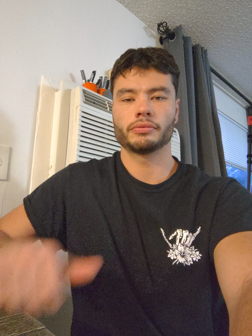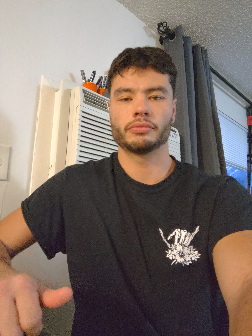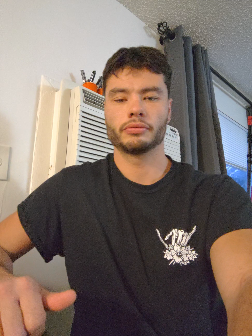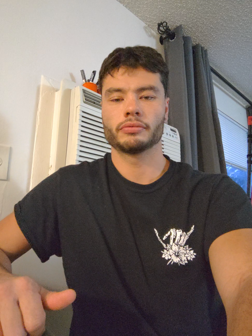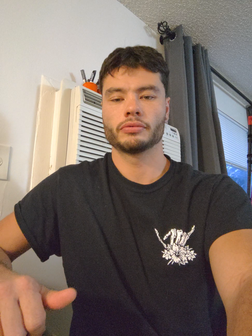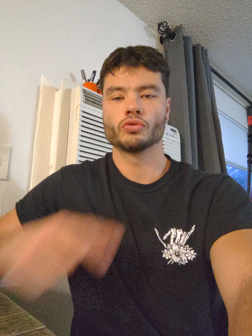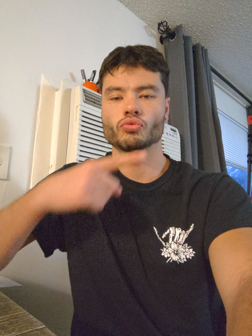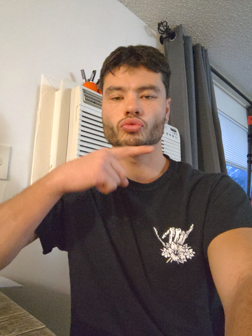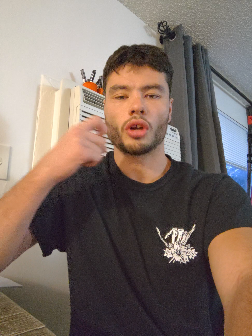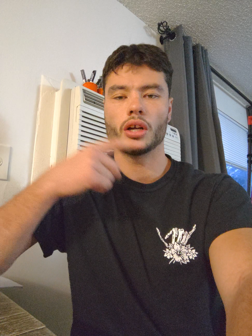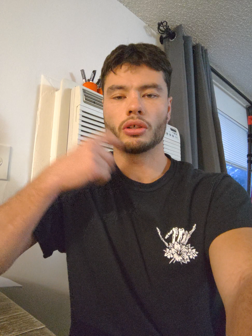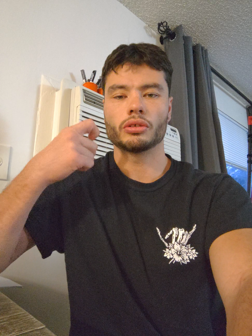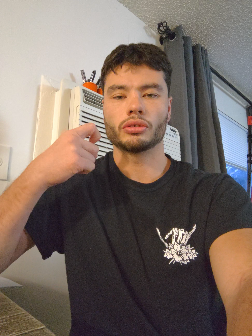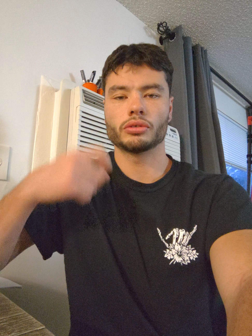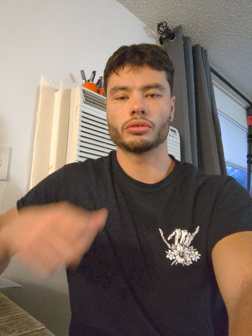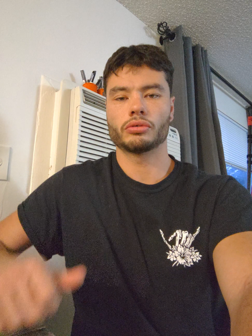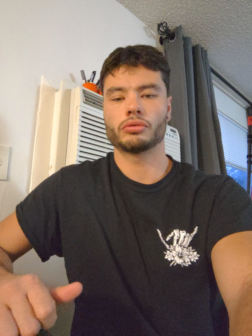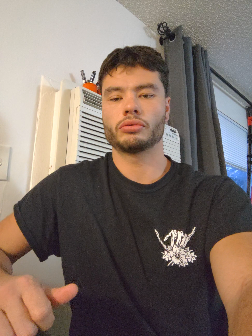dryer